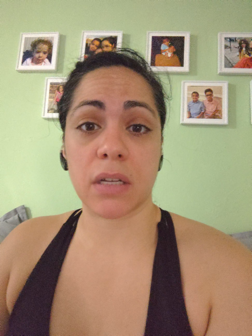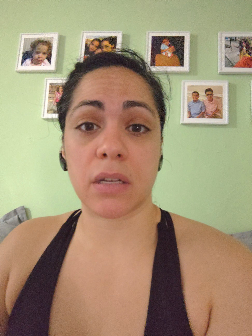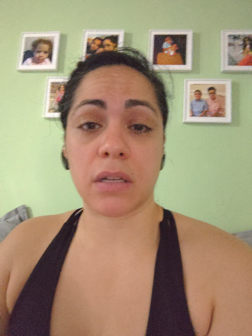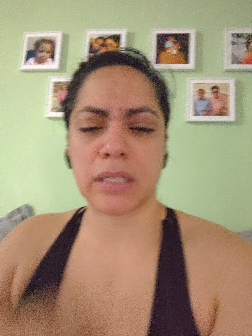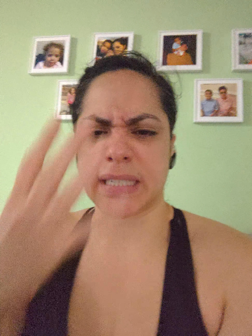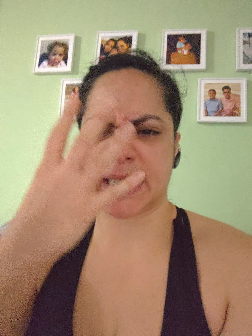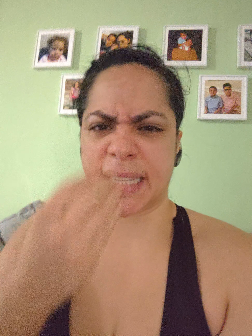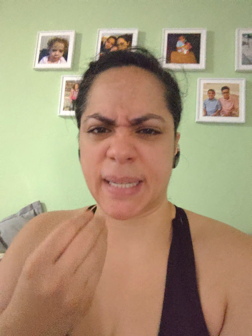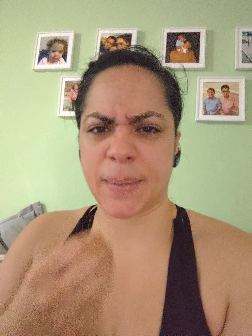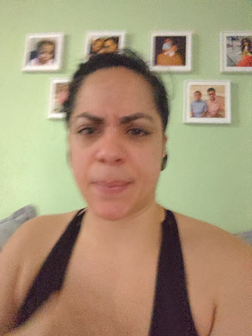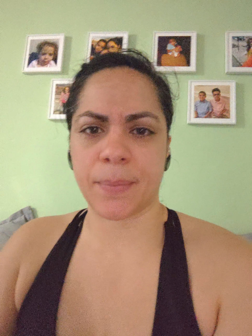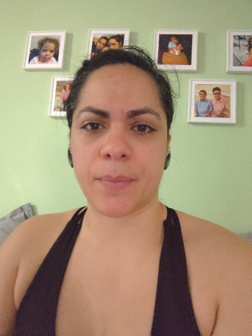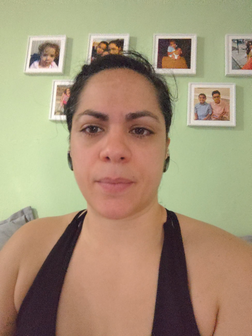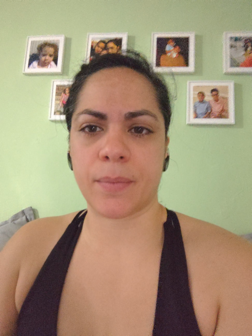sleep